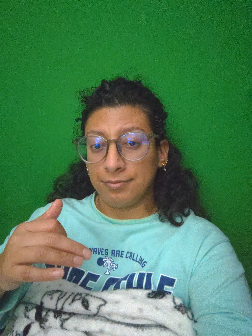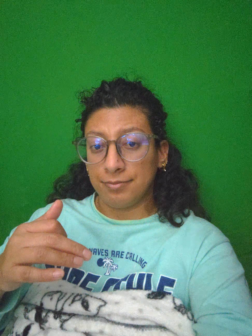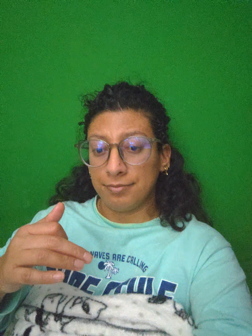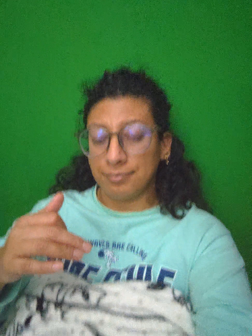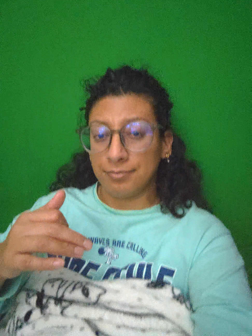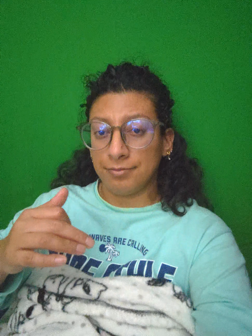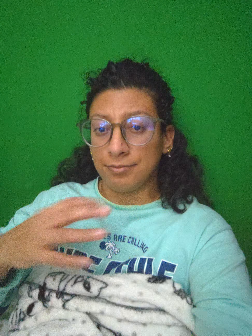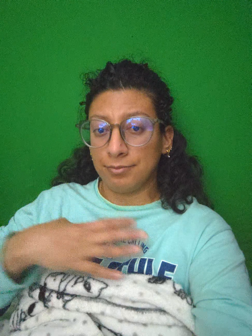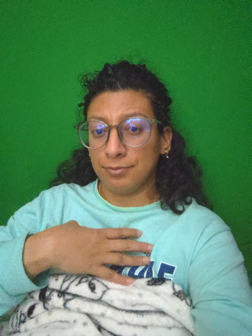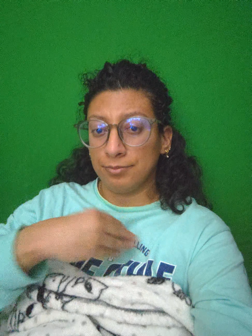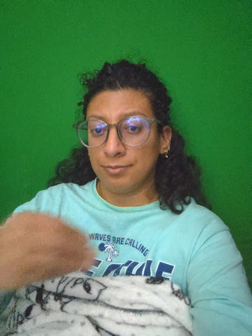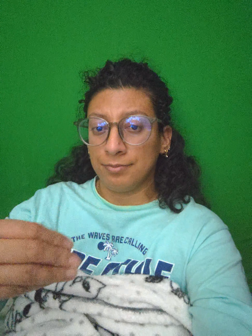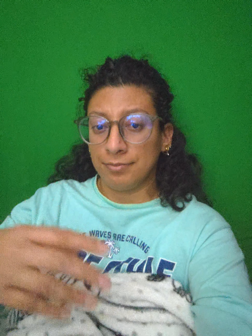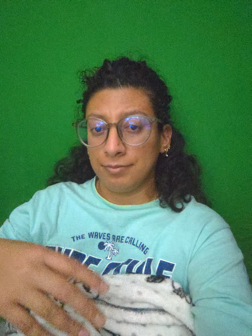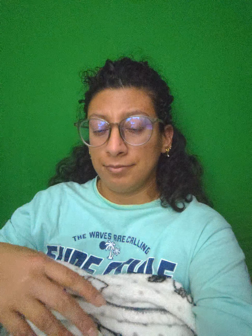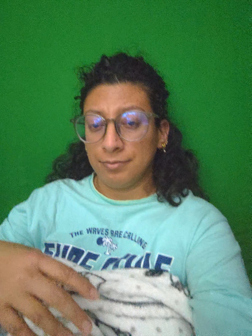white